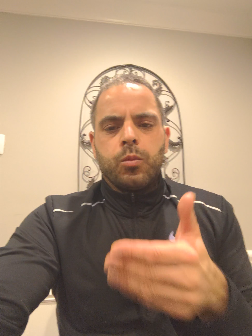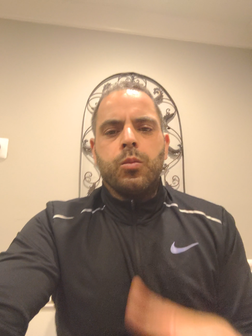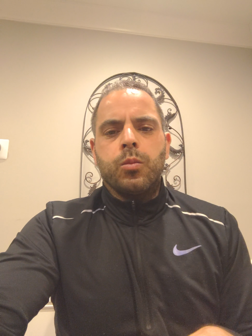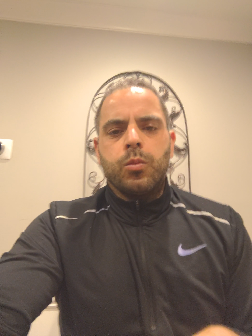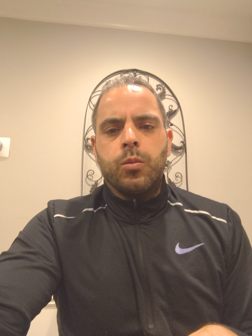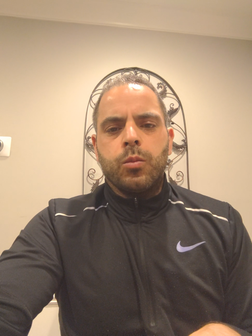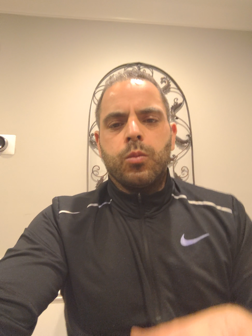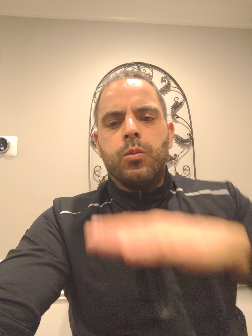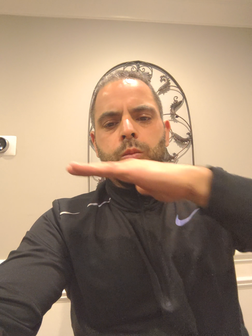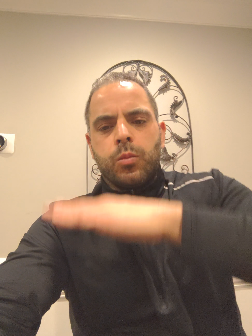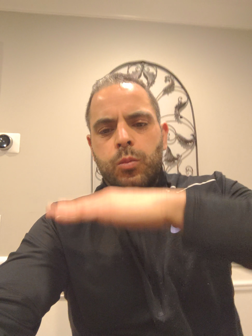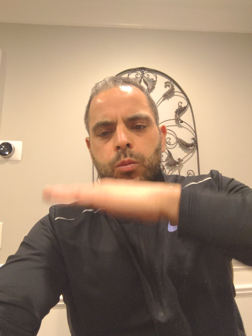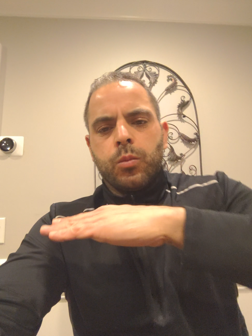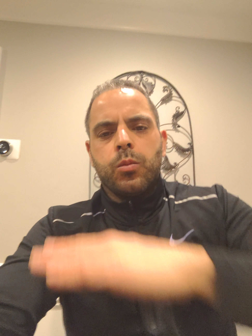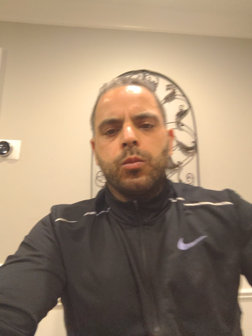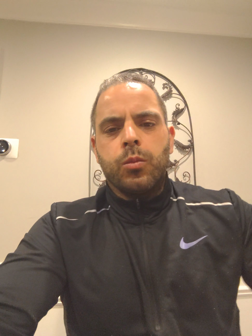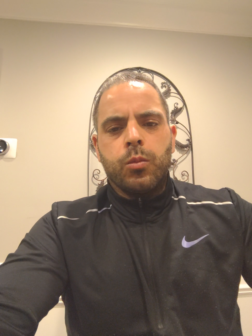table